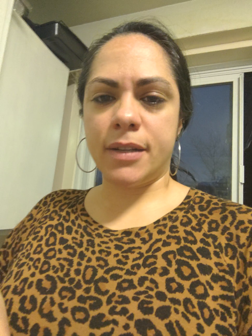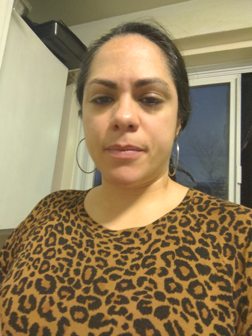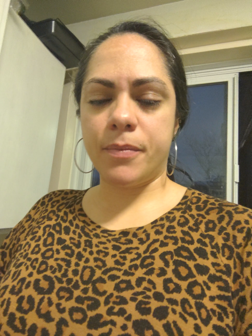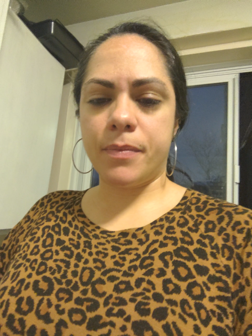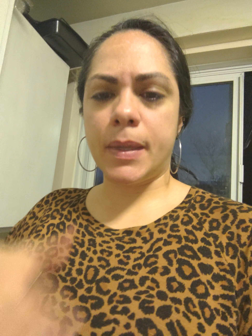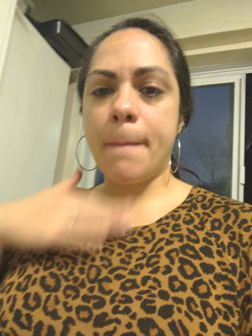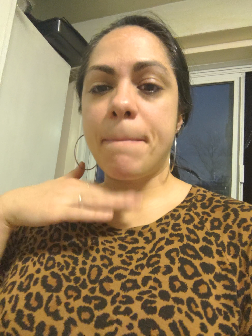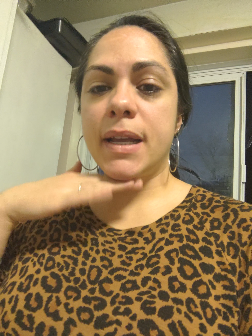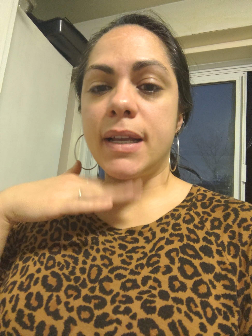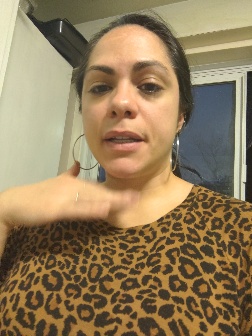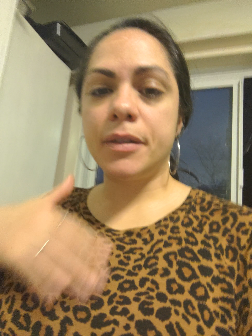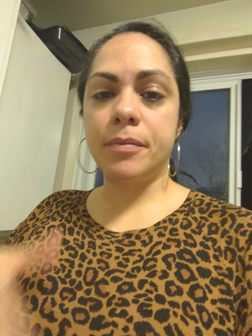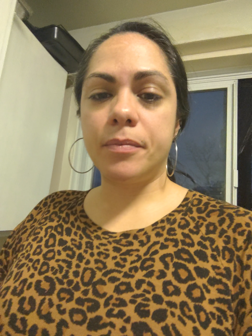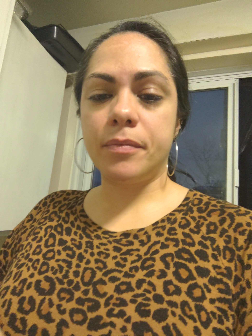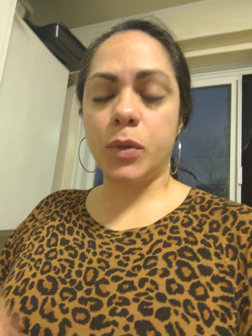pig